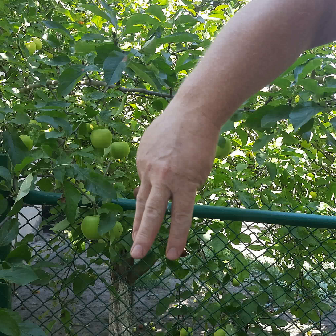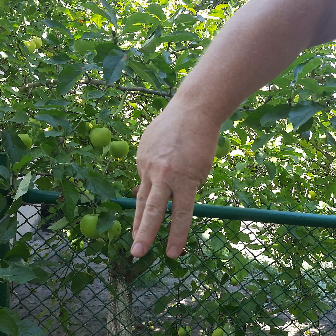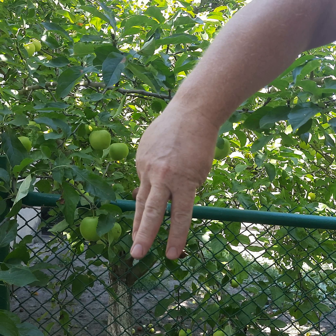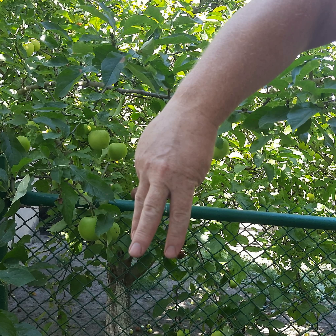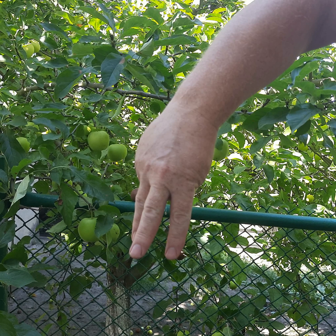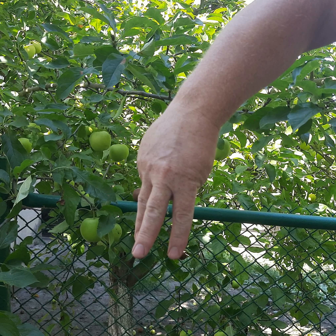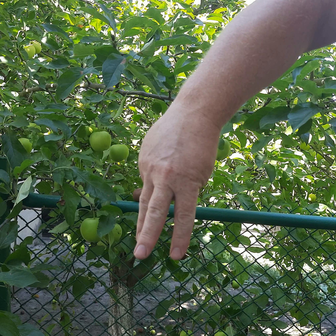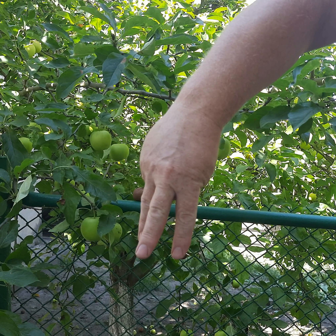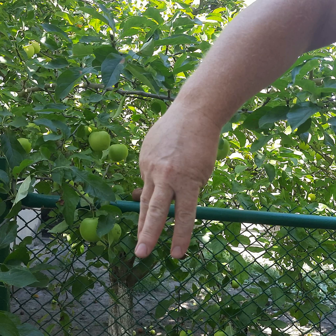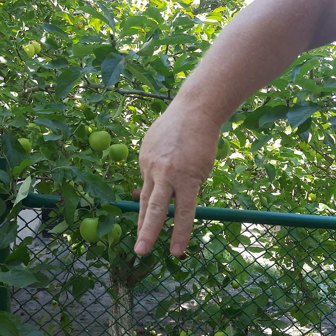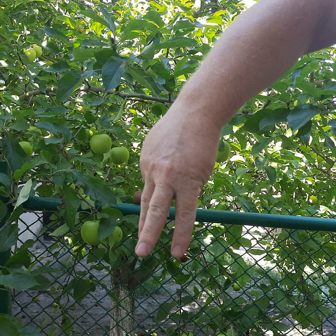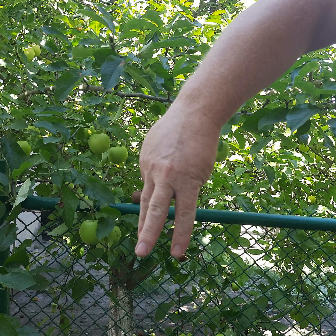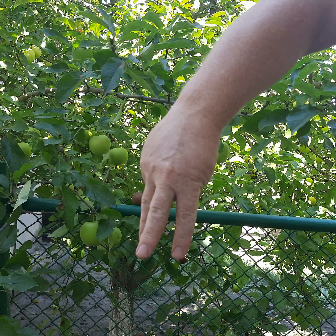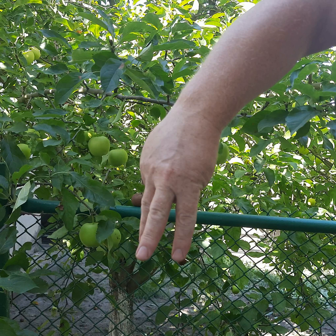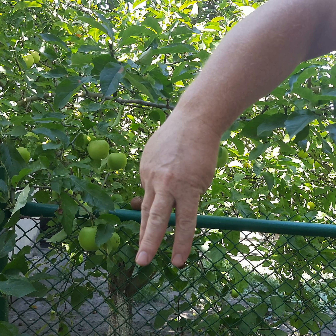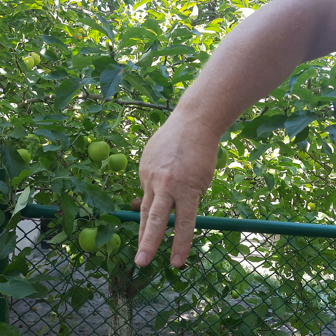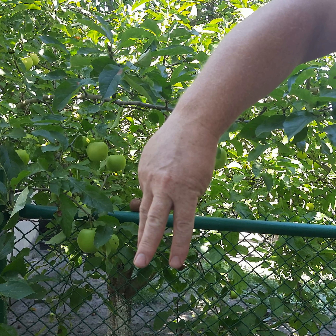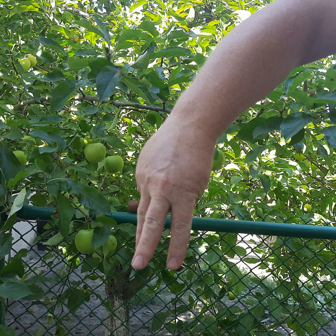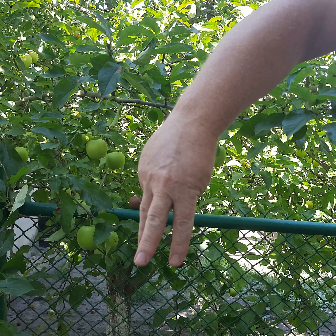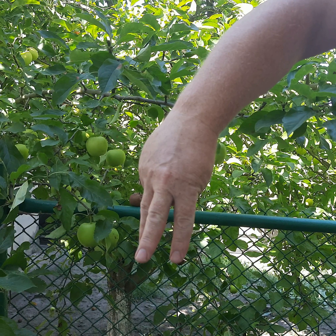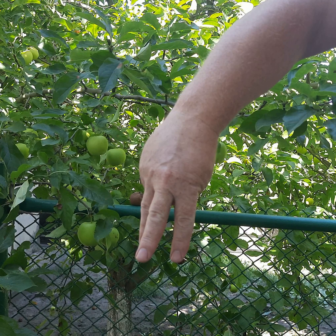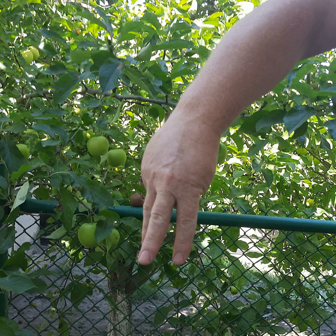М